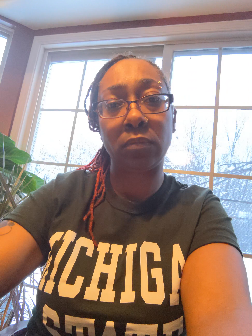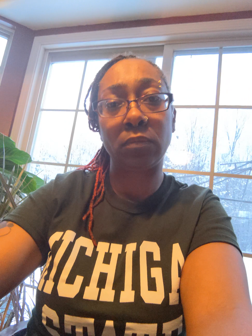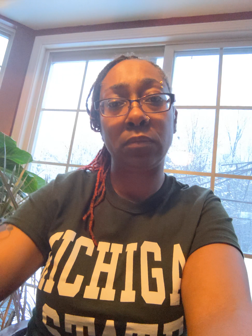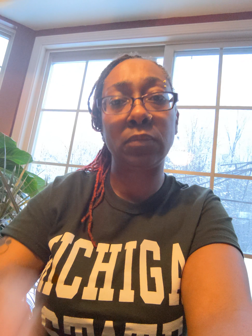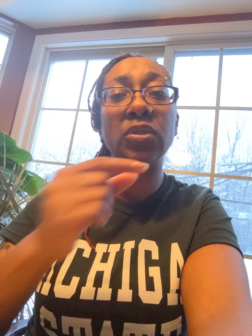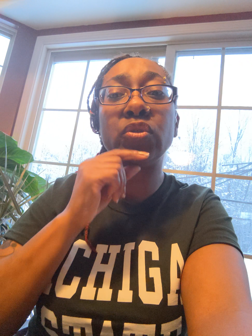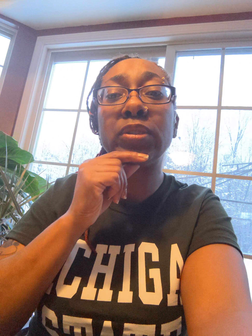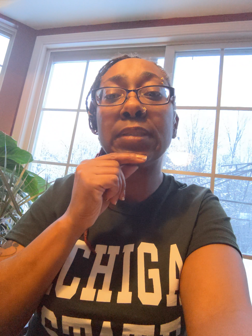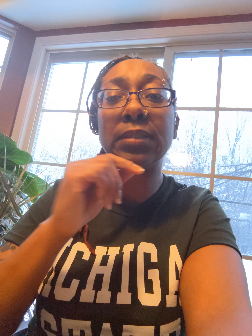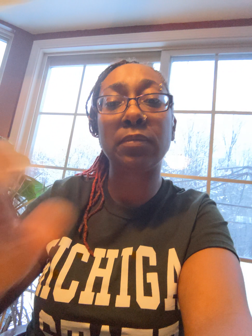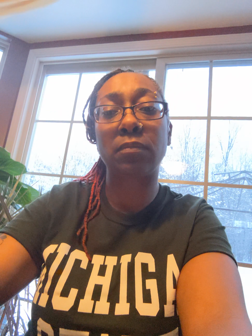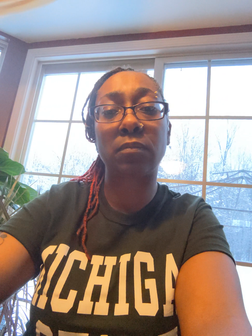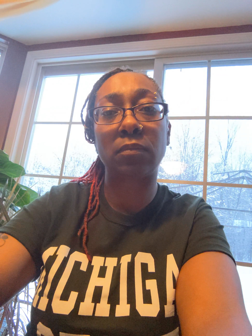chin